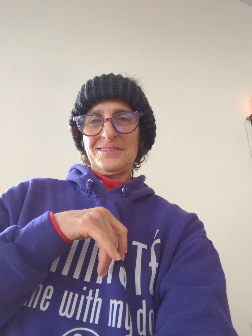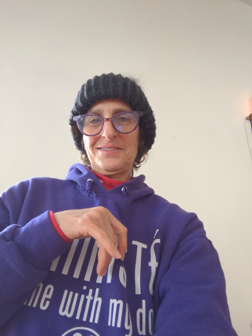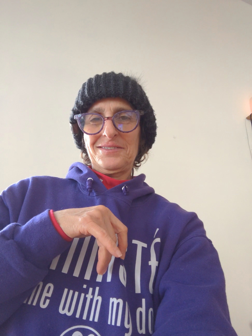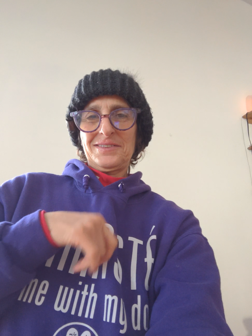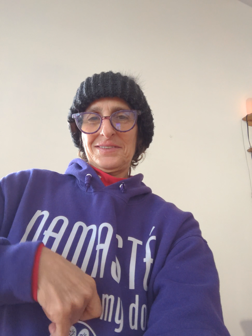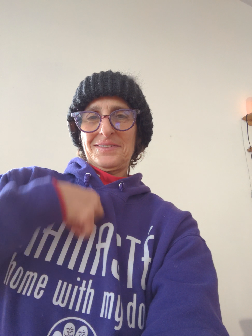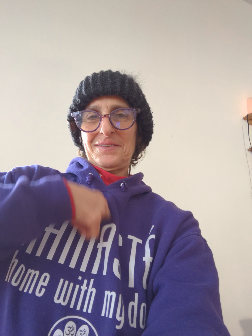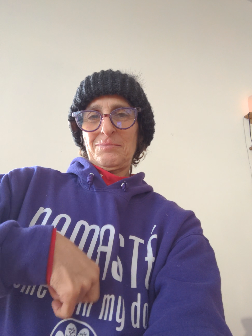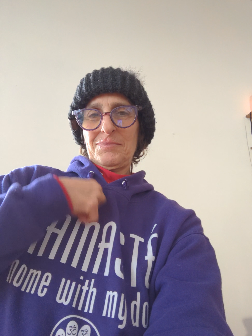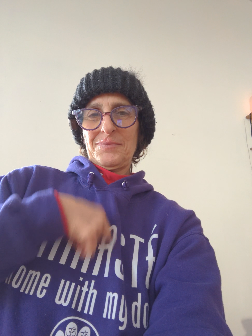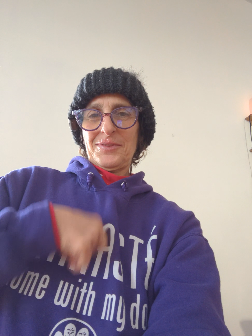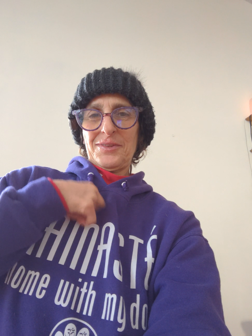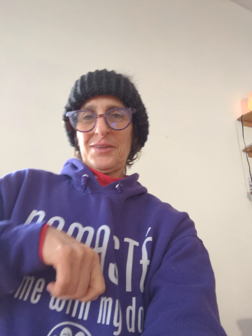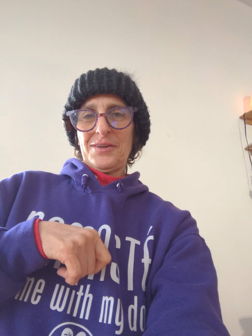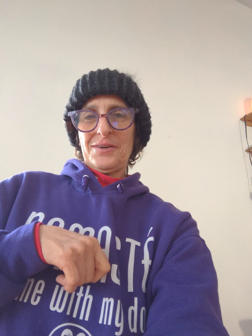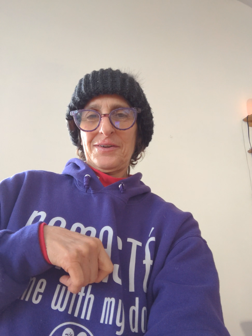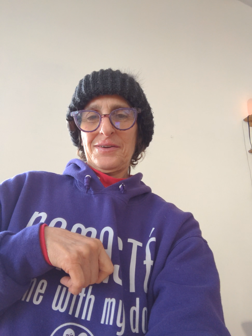zipper